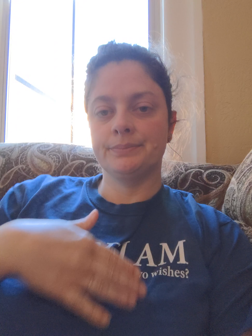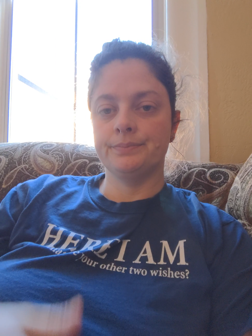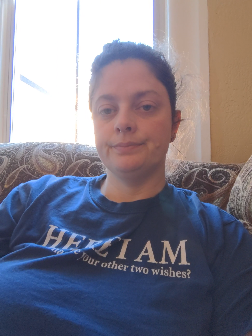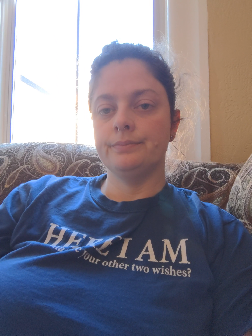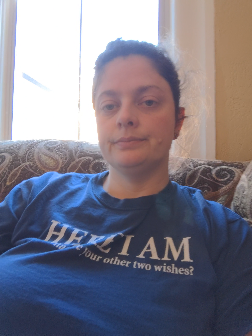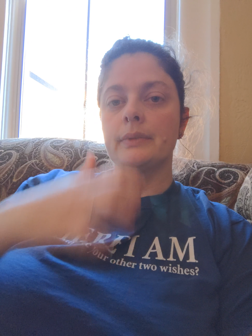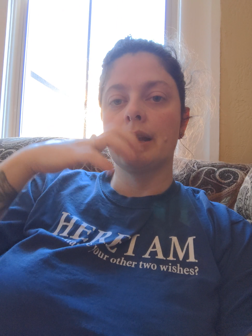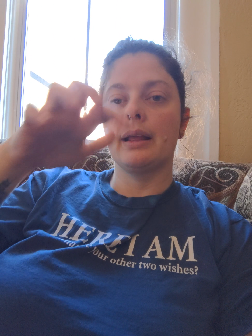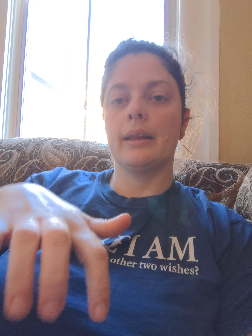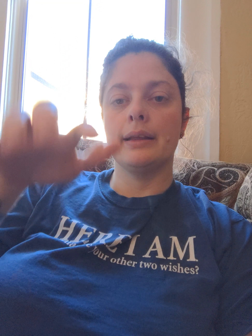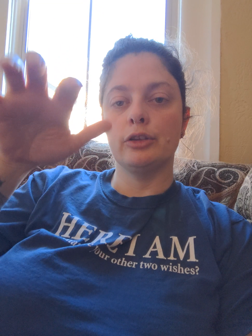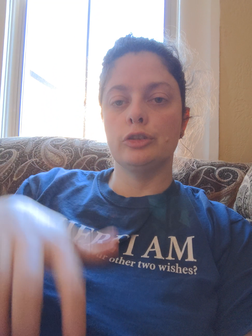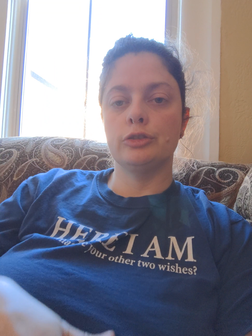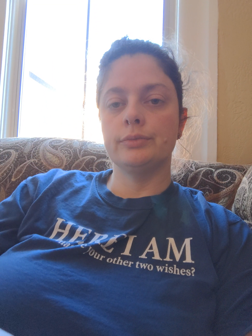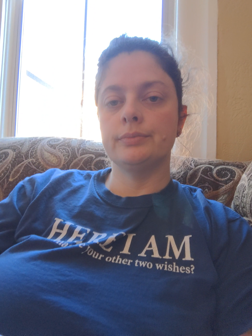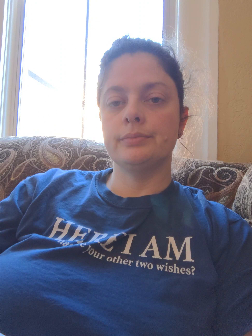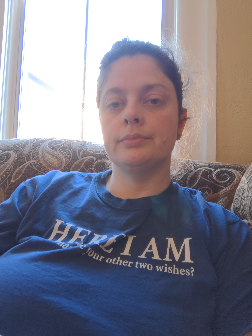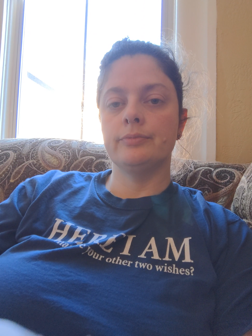alligator